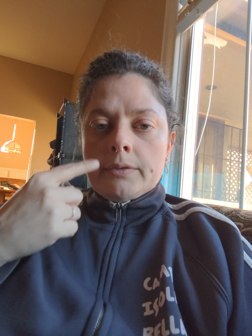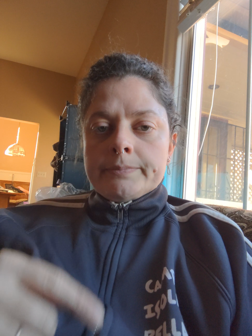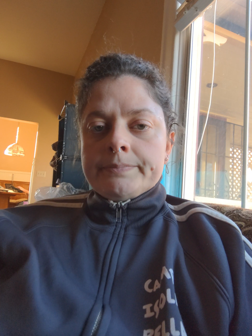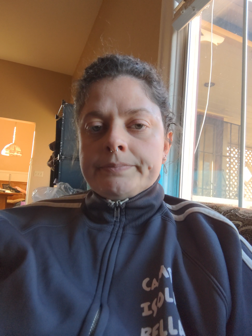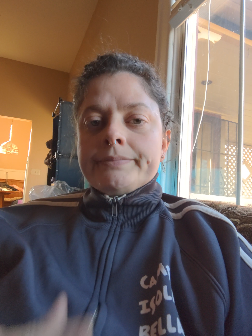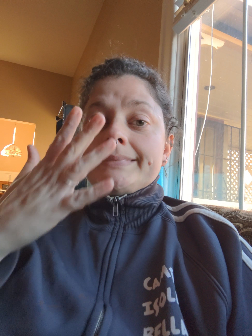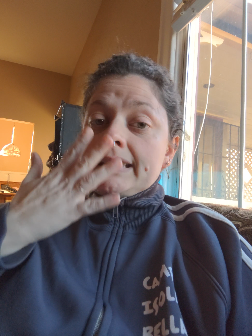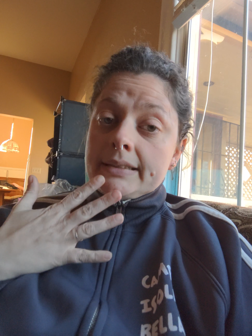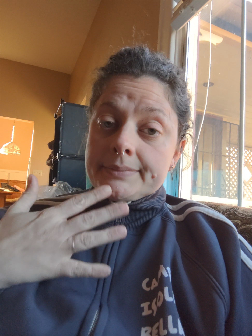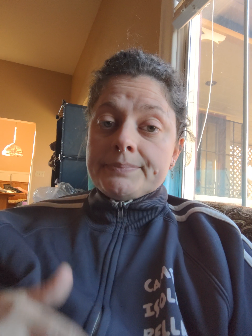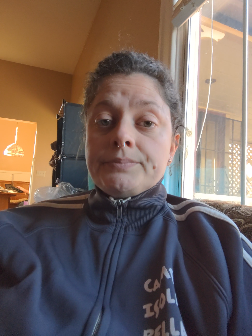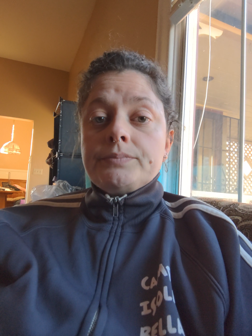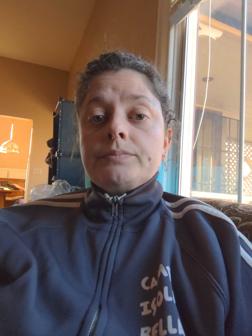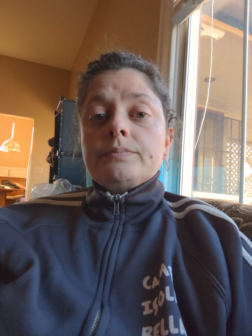sad